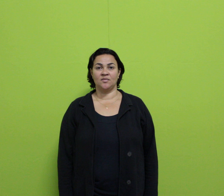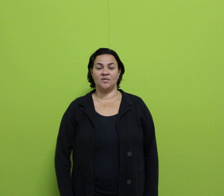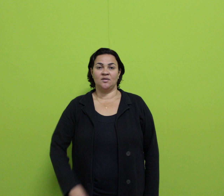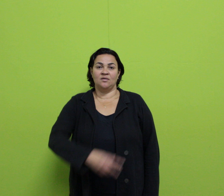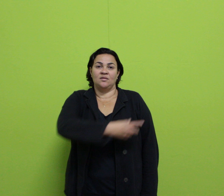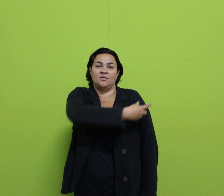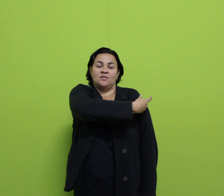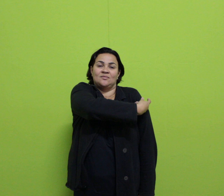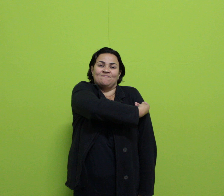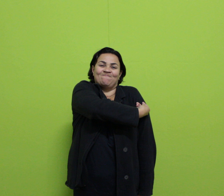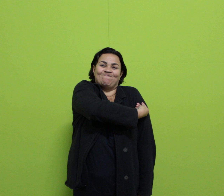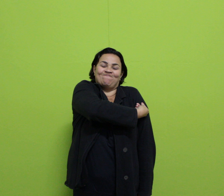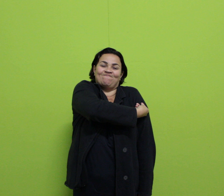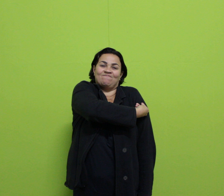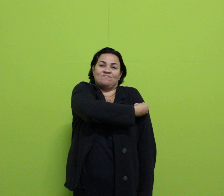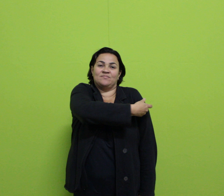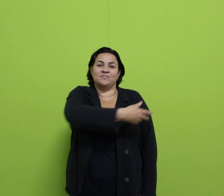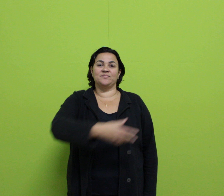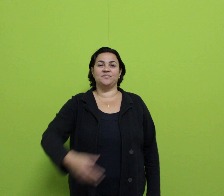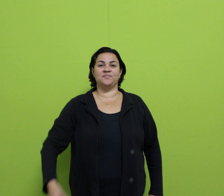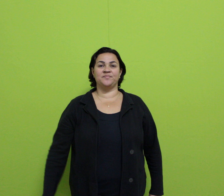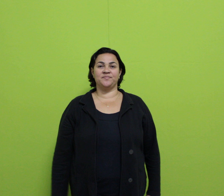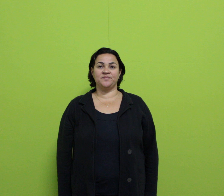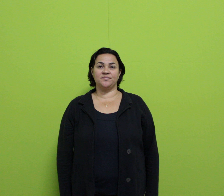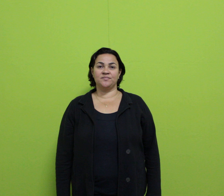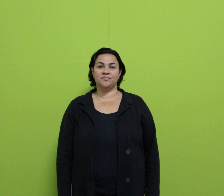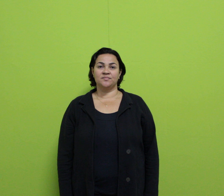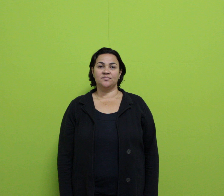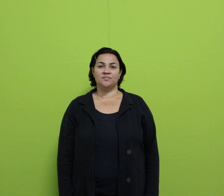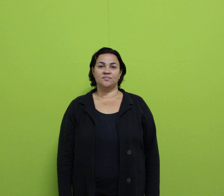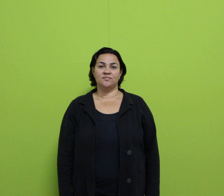vacina